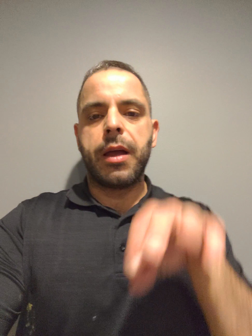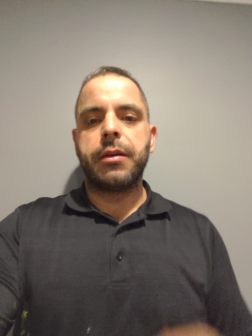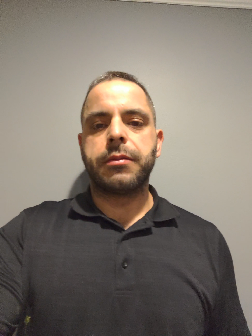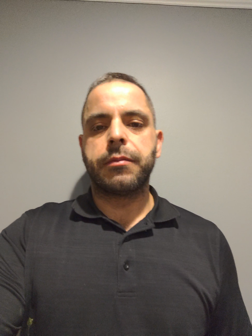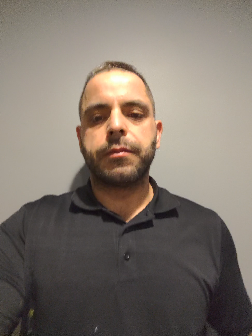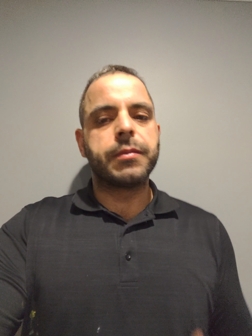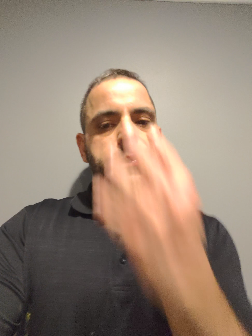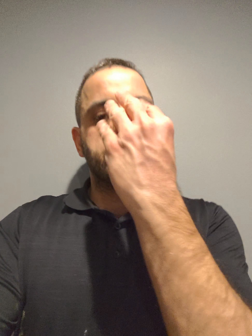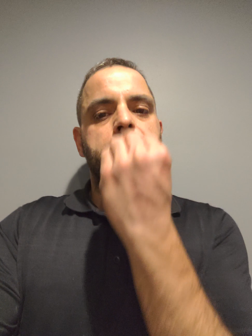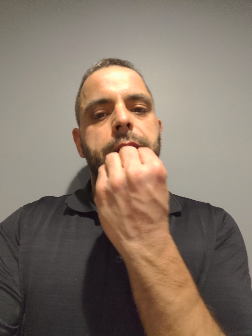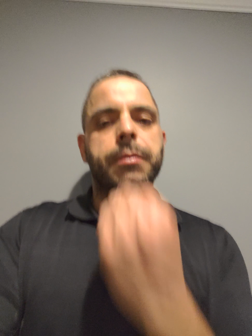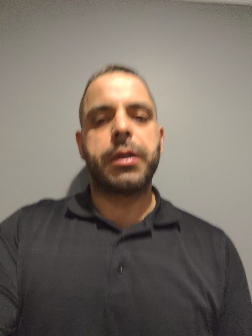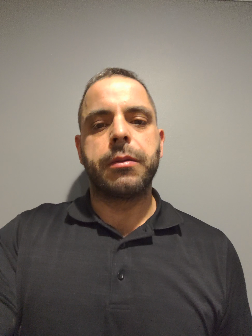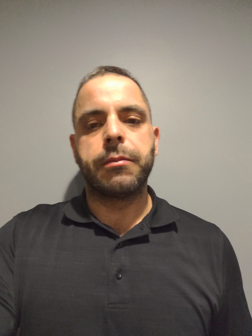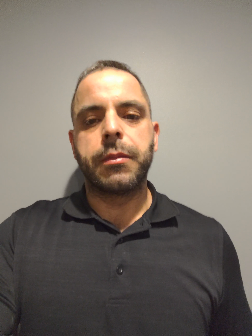sleep